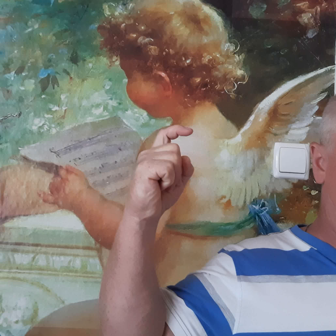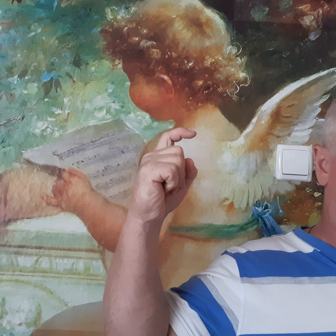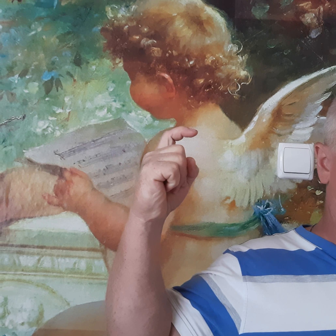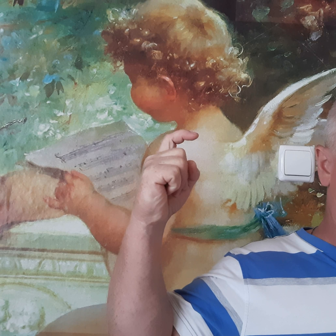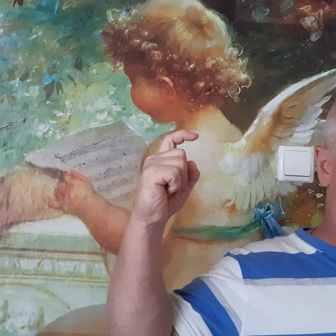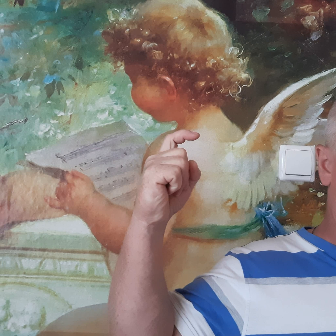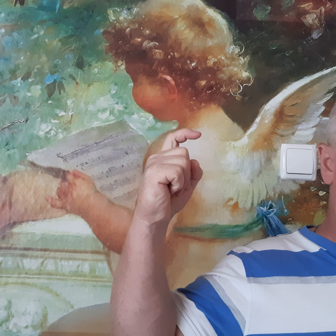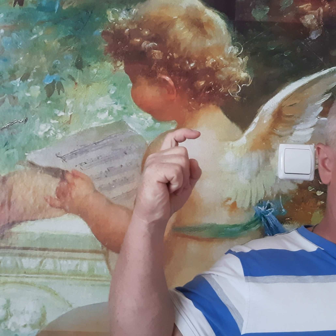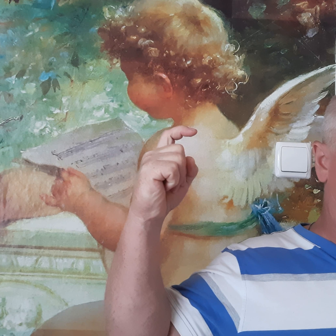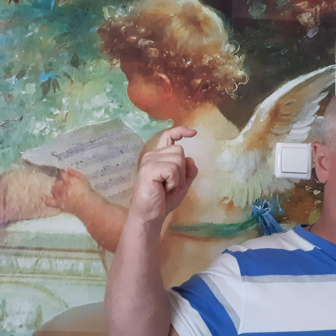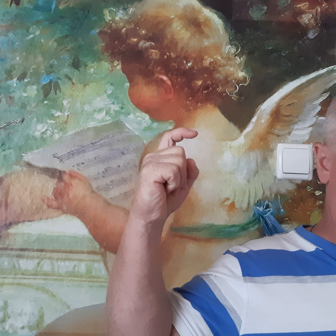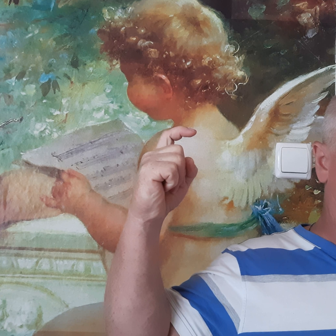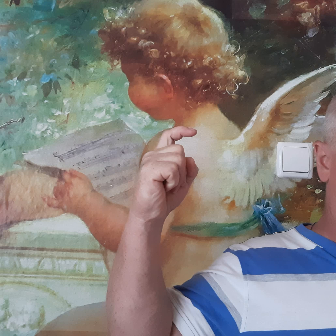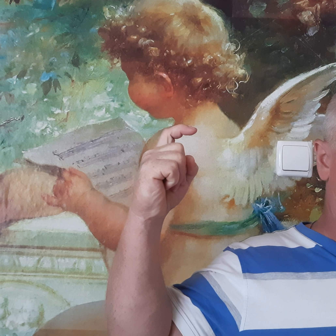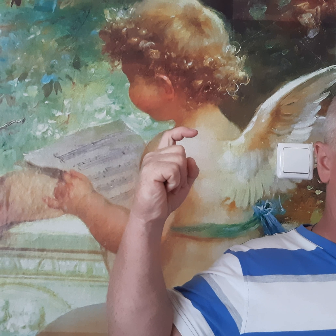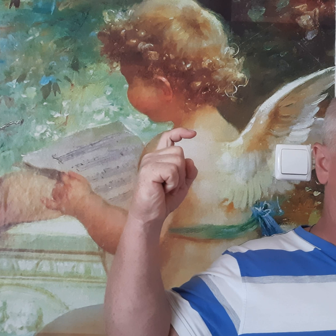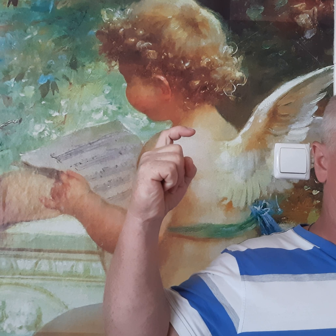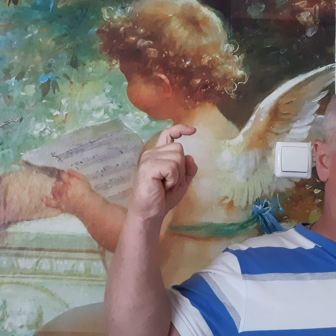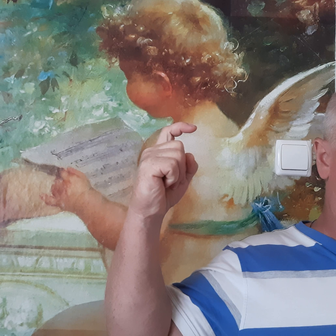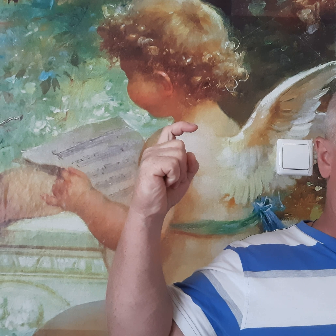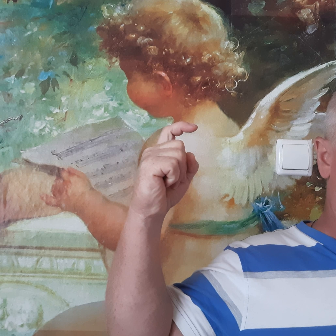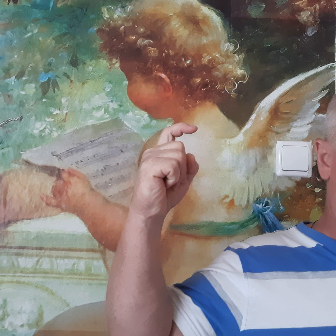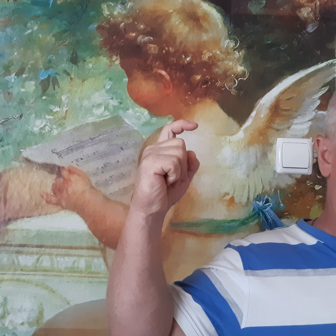Х